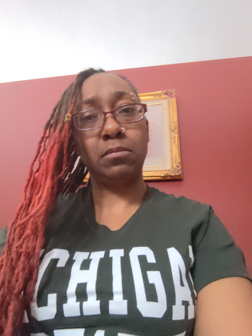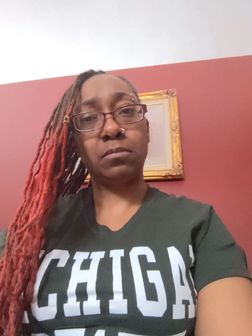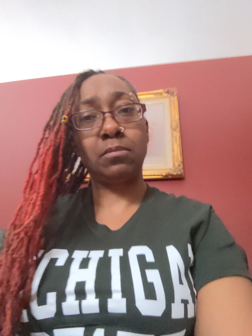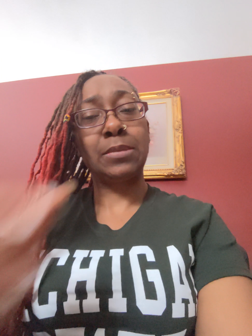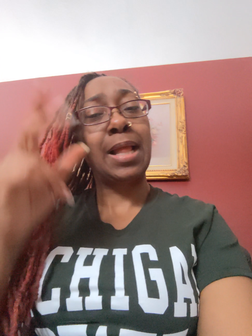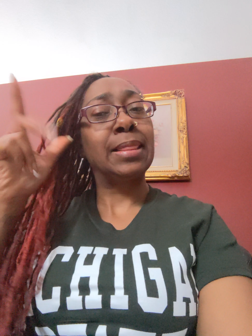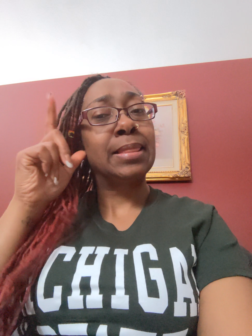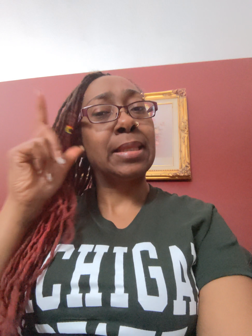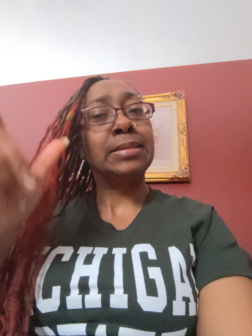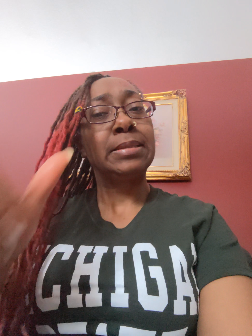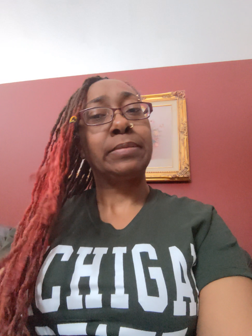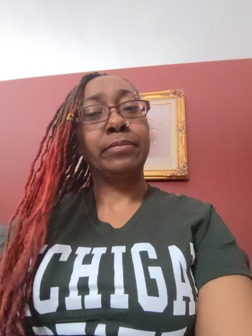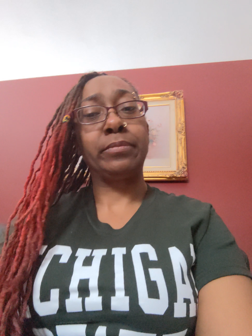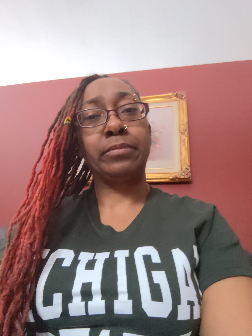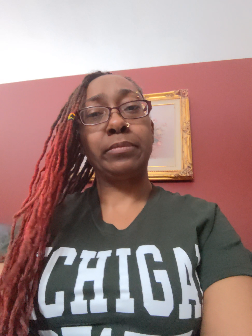listen